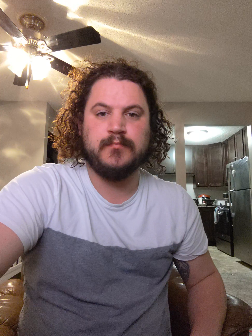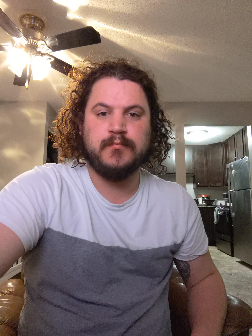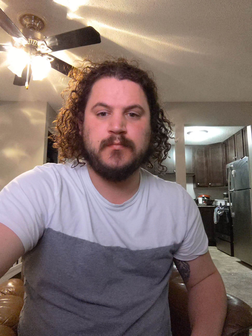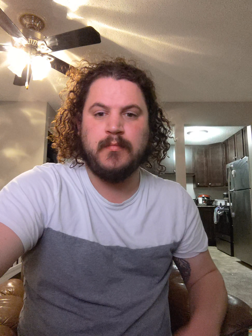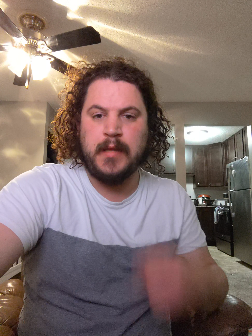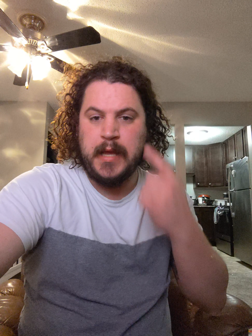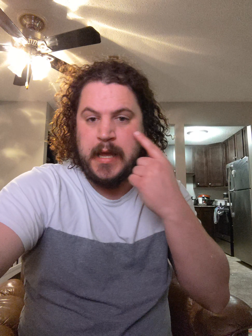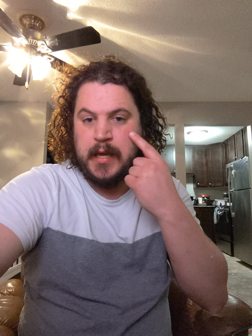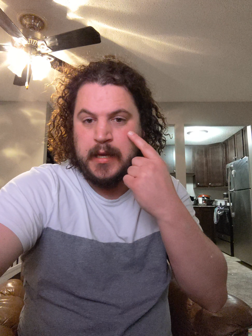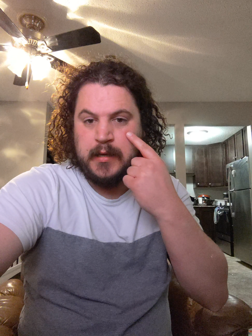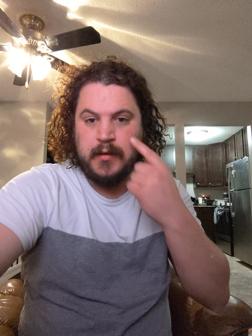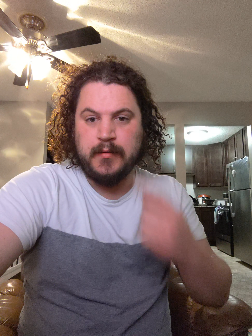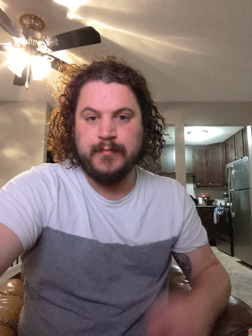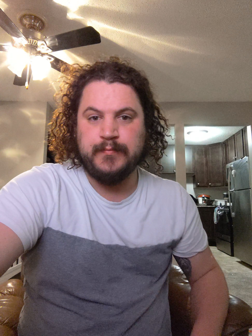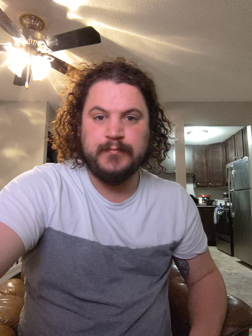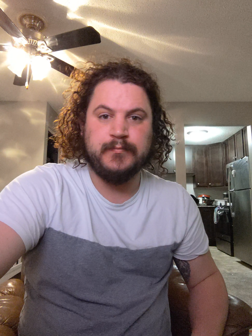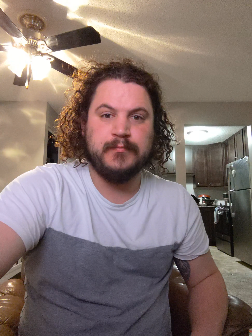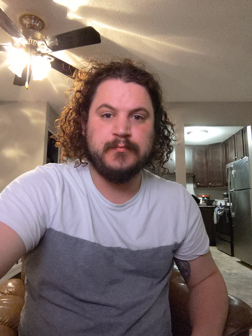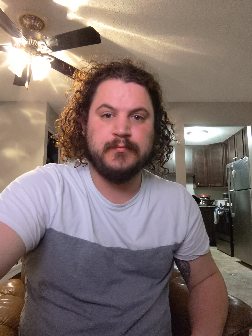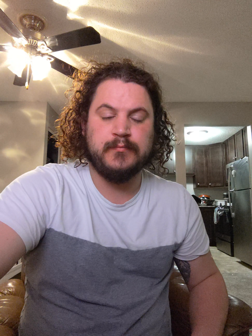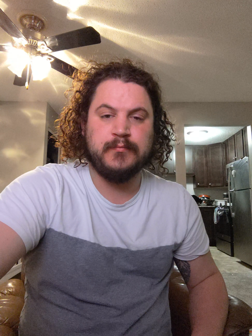eye